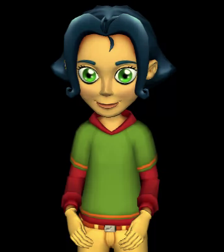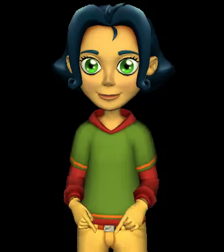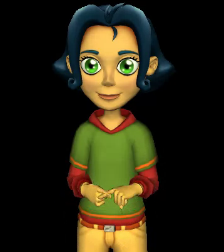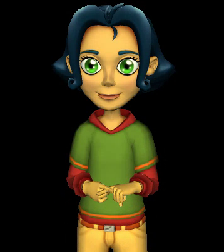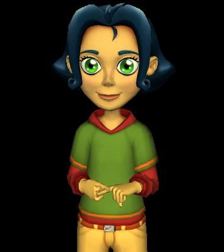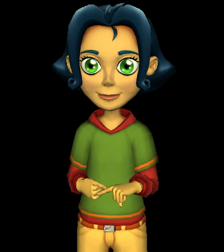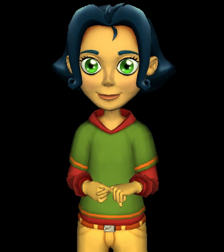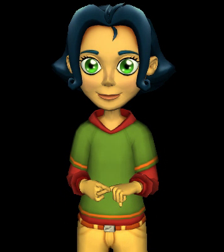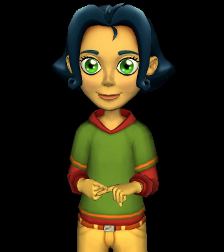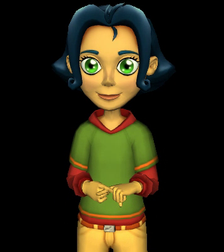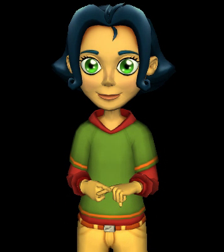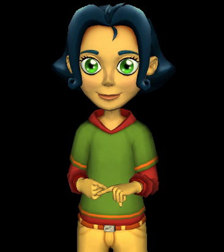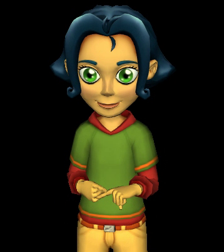سكاكين